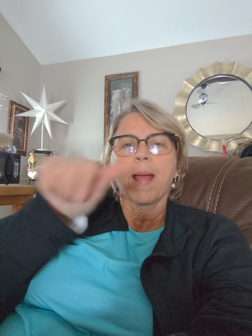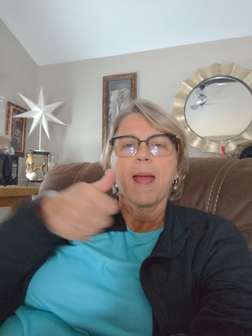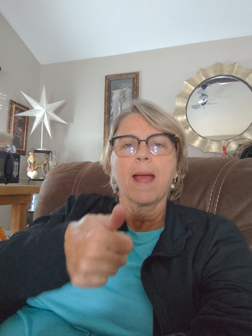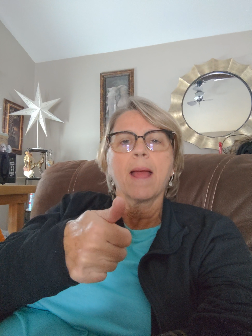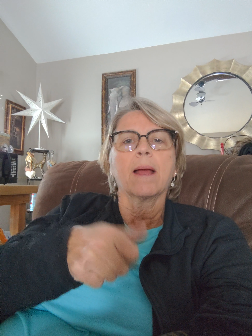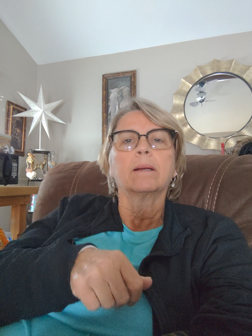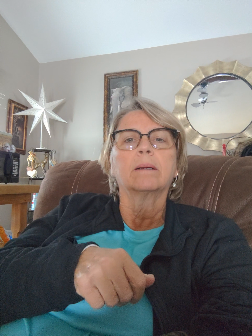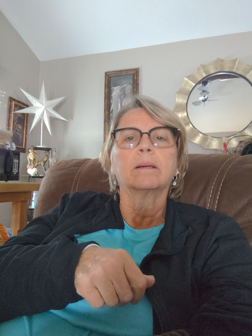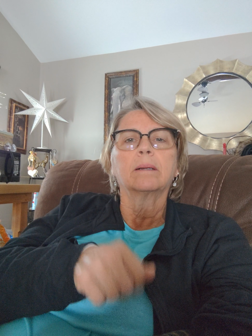beside